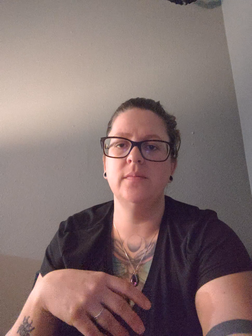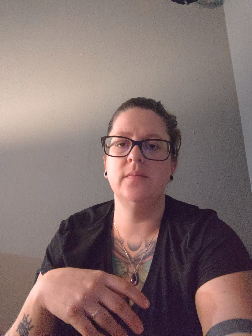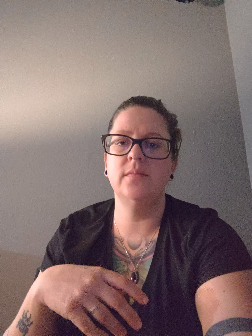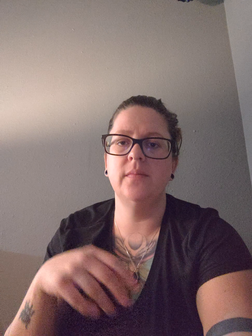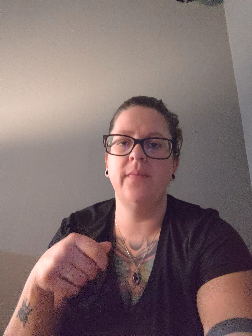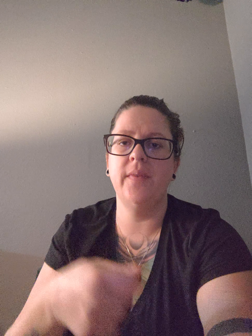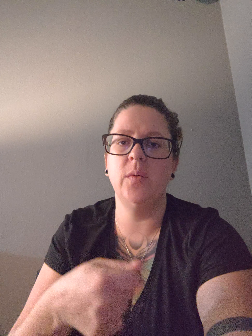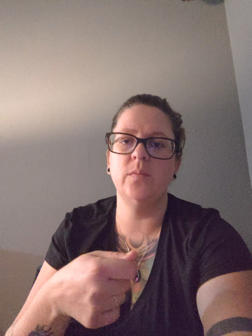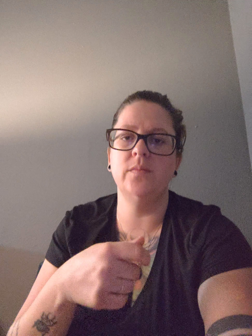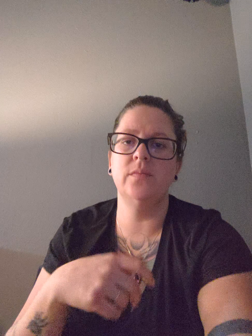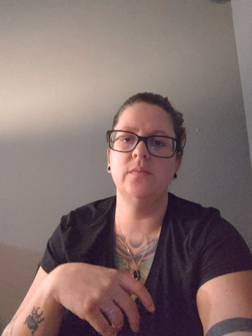vacuum